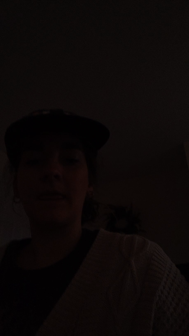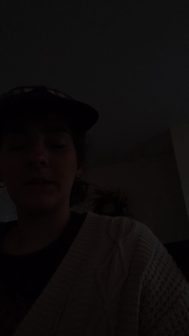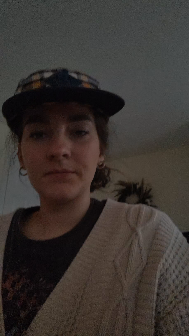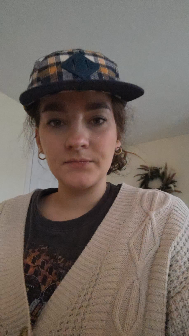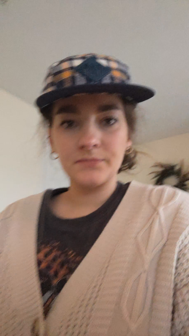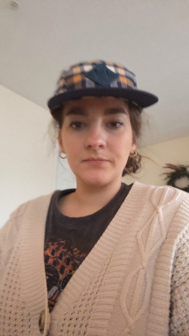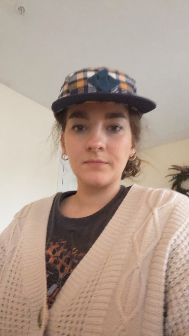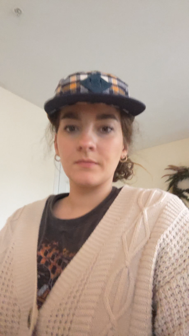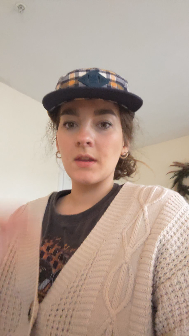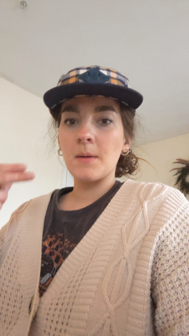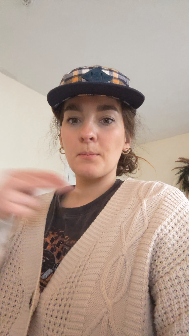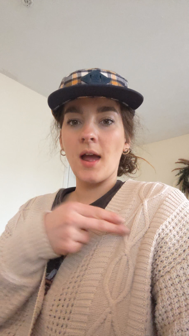belt